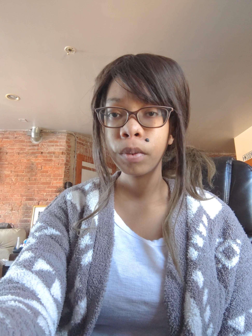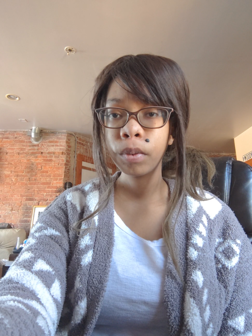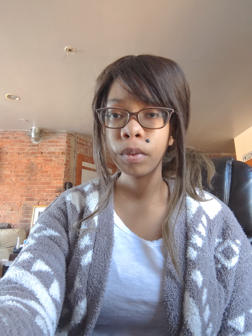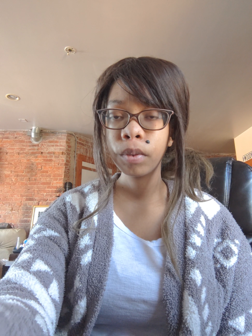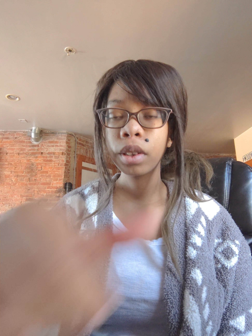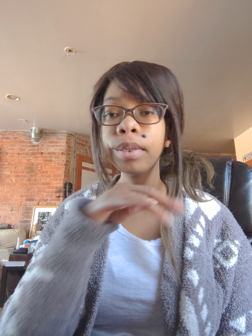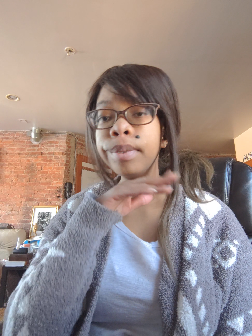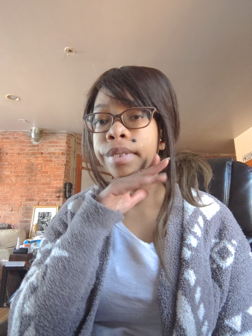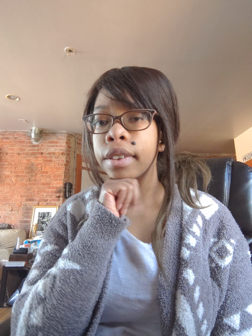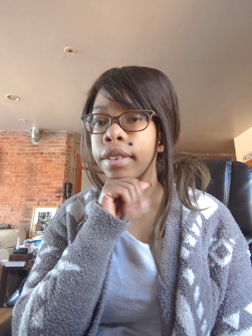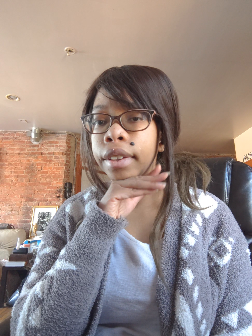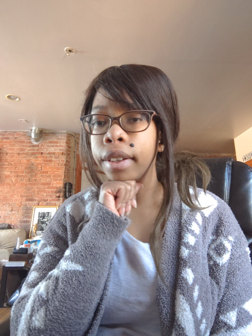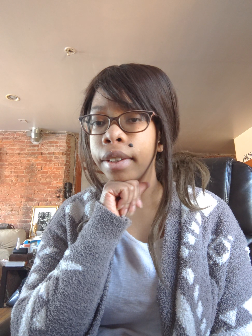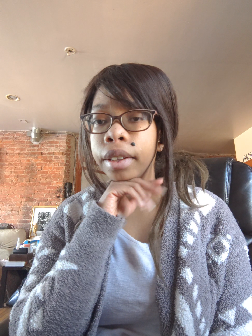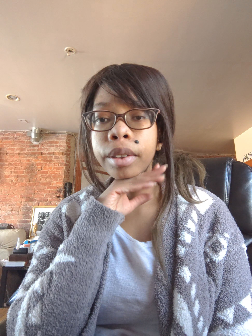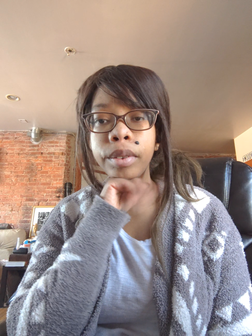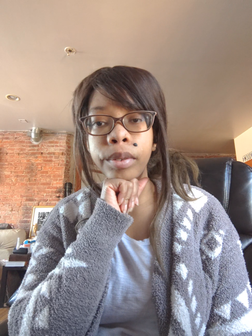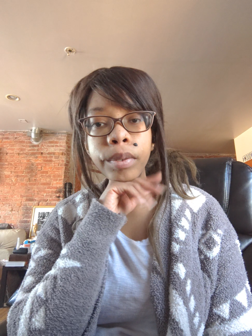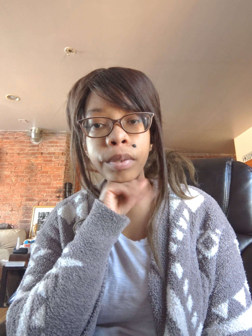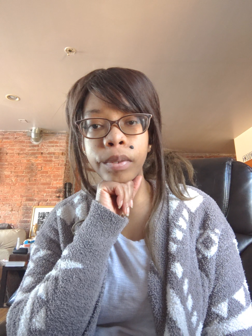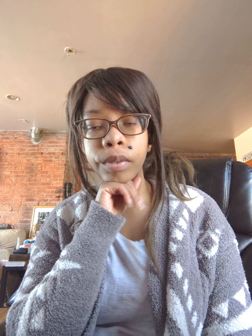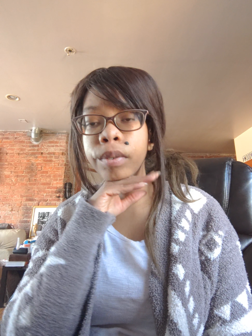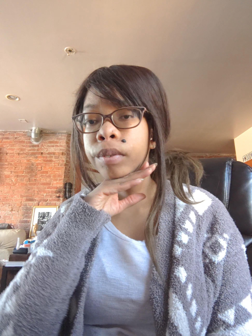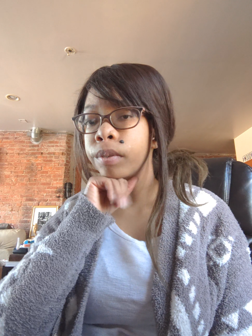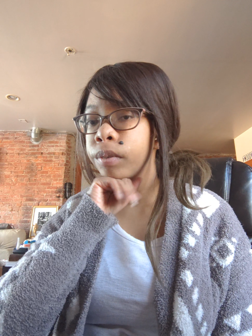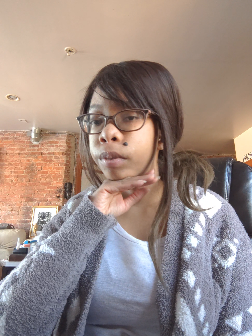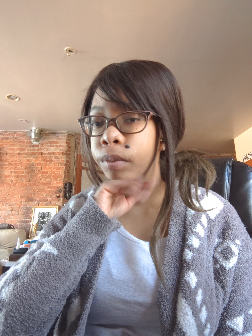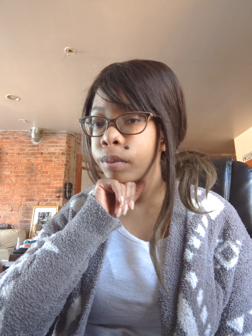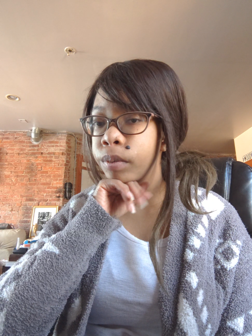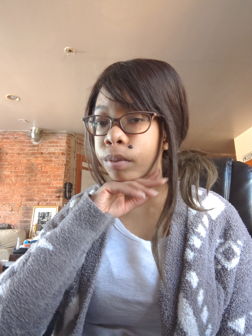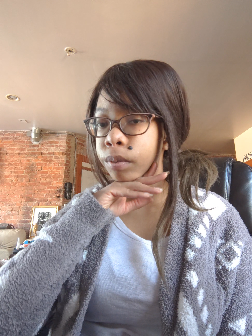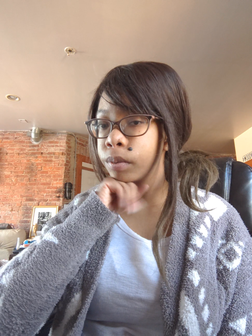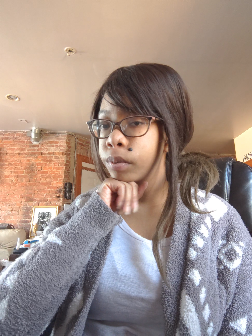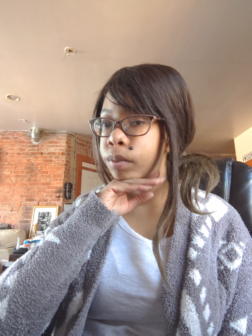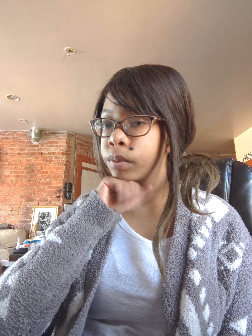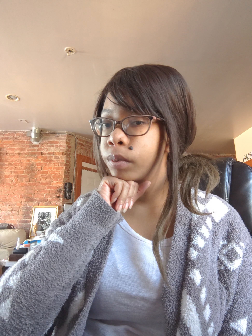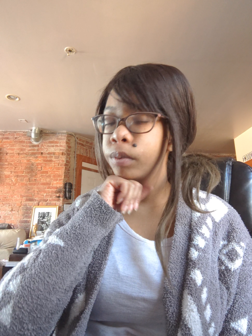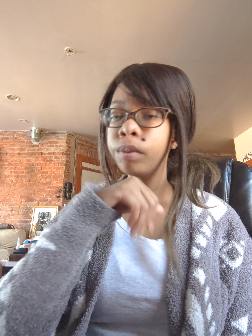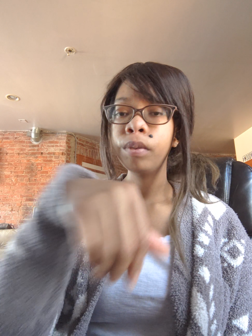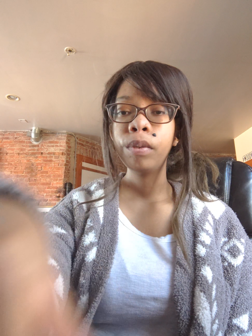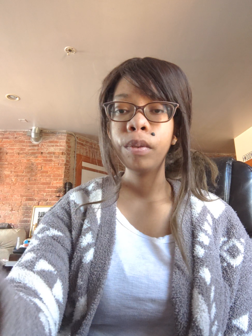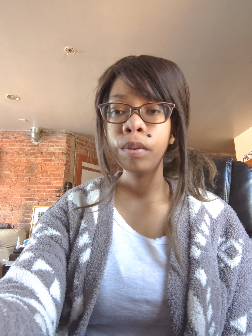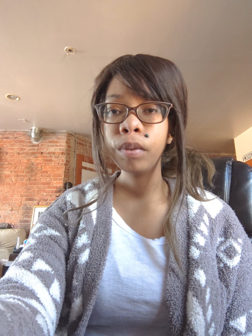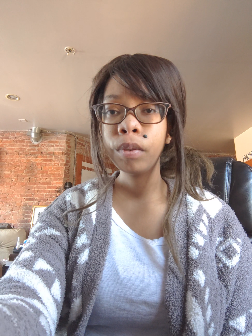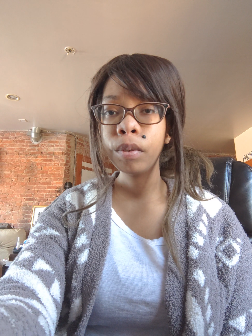pig